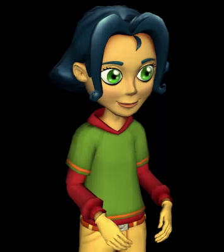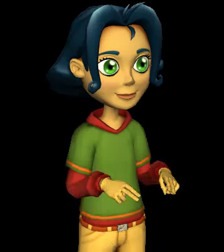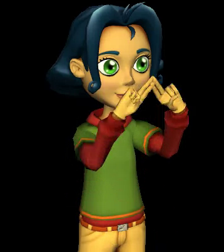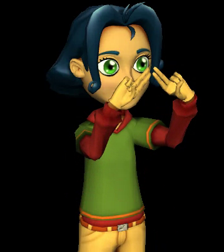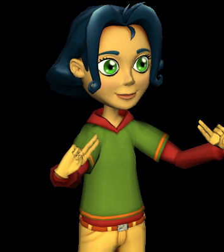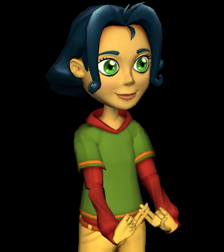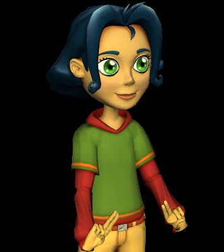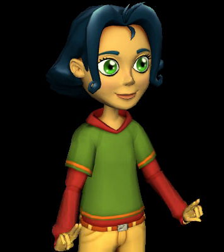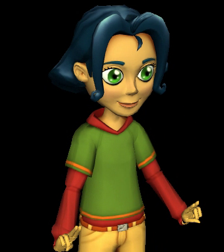دولي